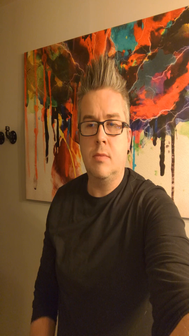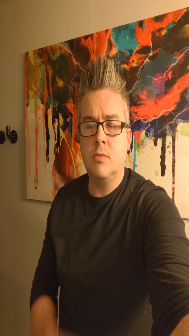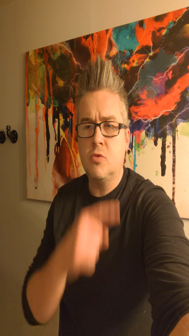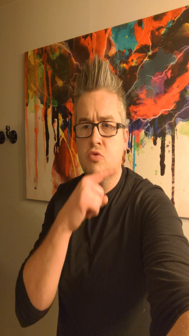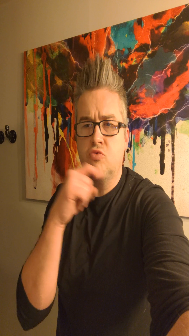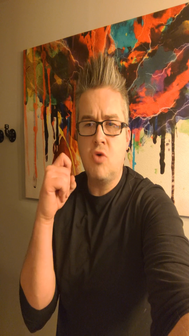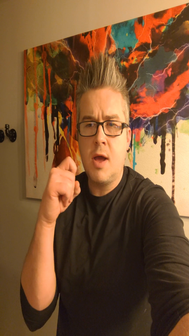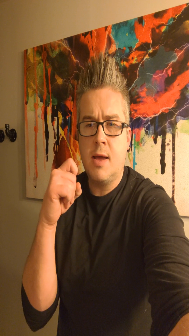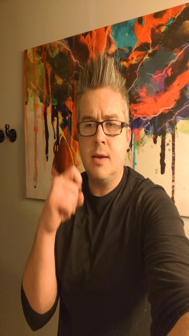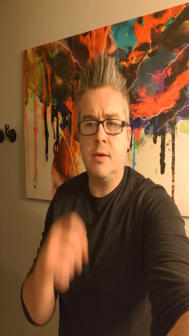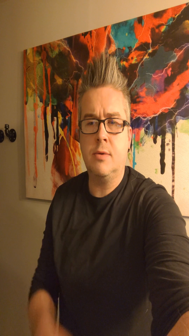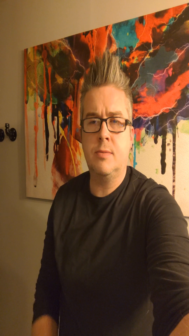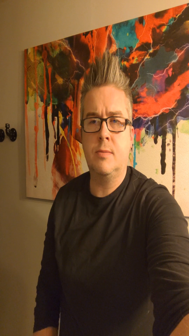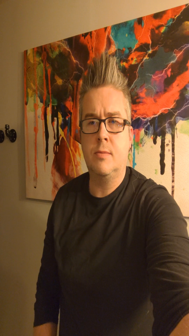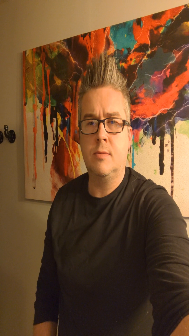dry